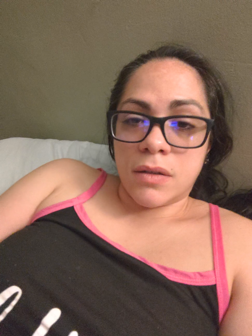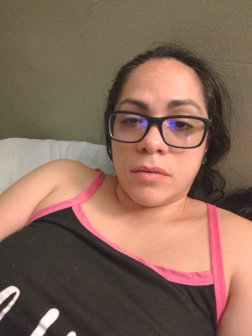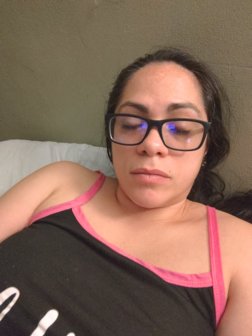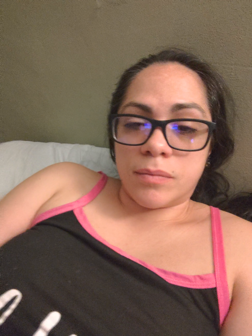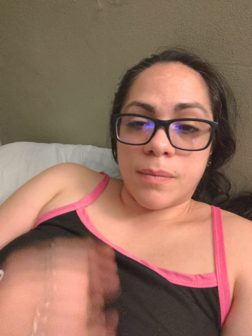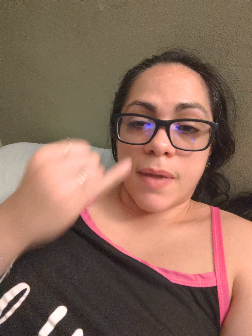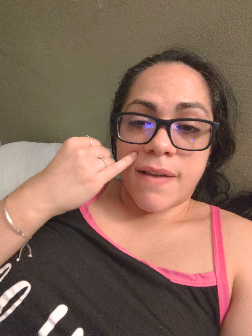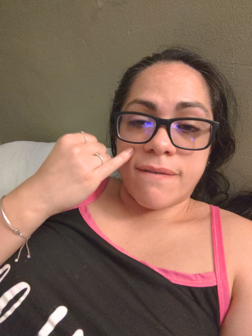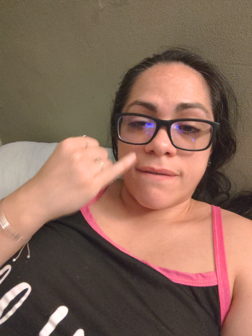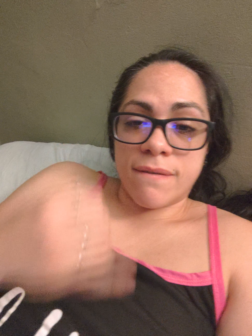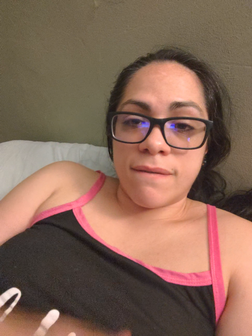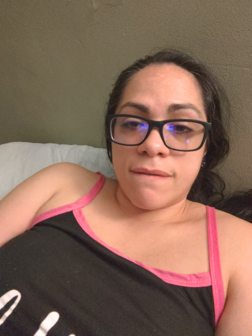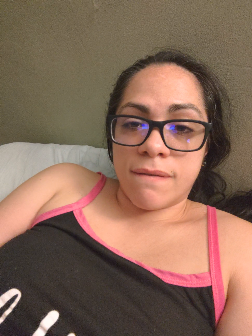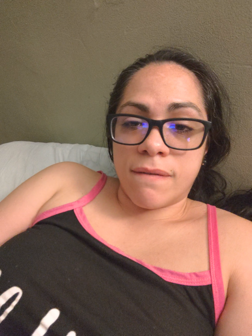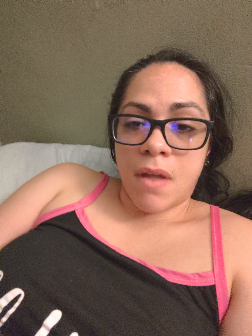if